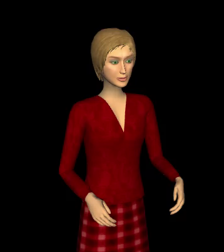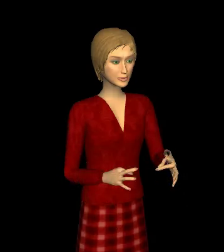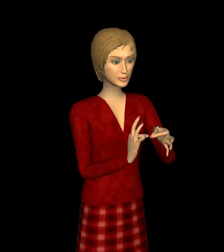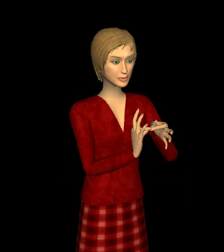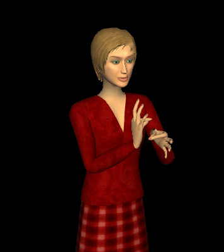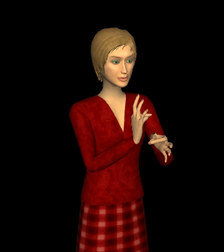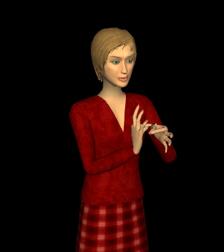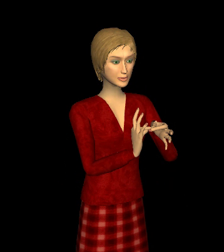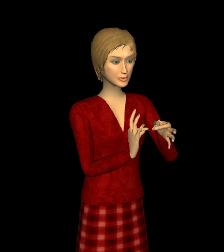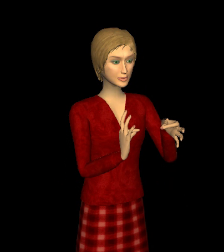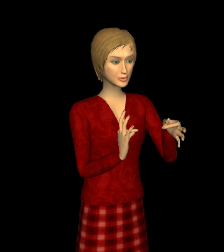حجم